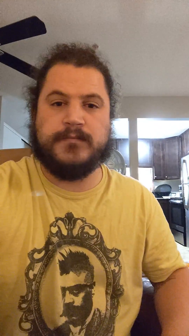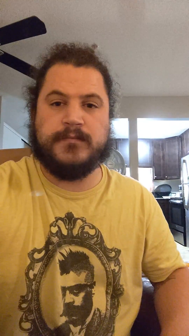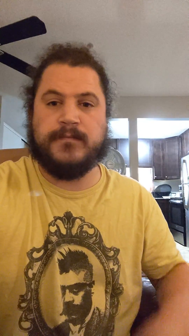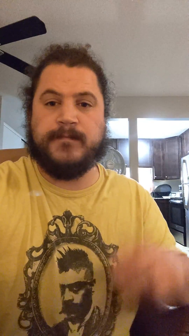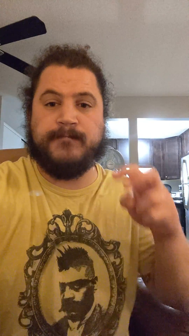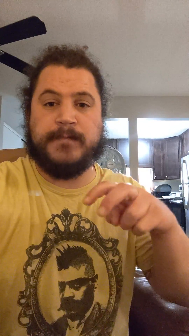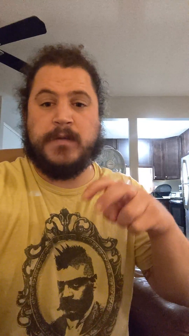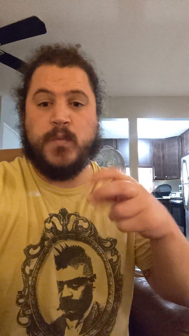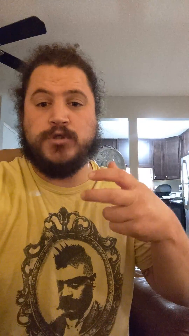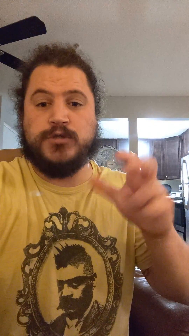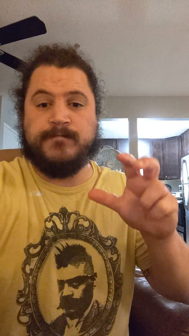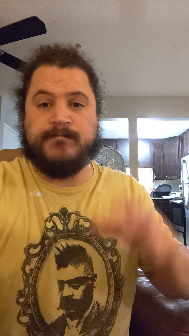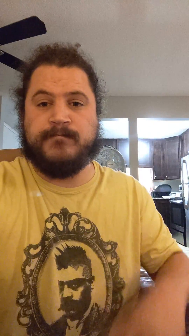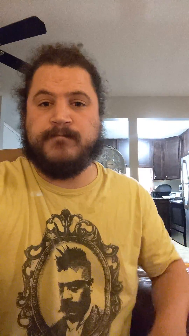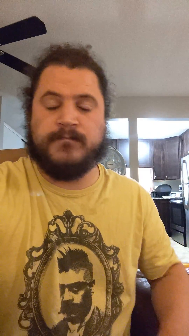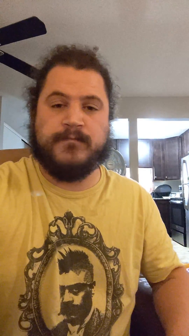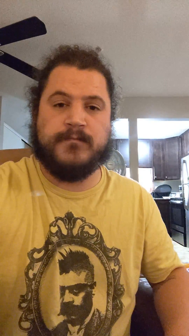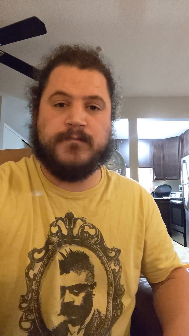potato chip